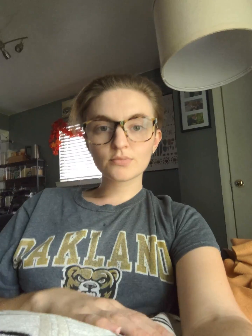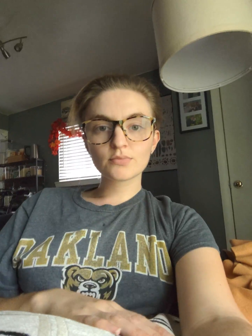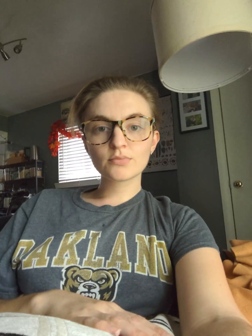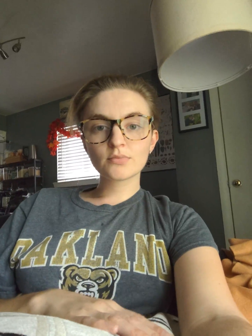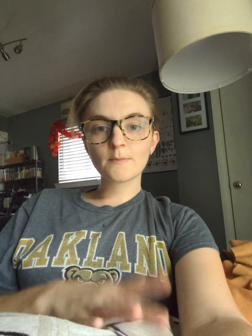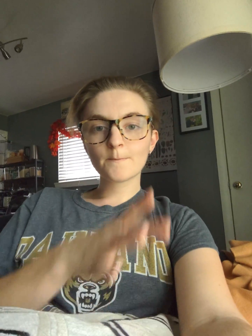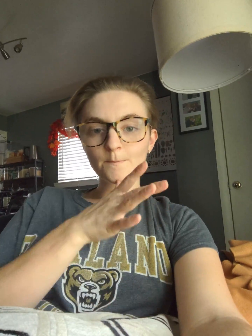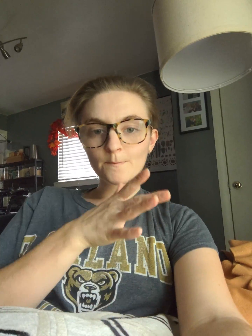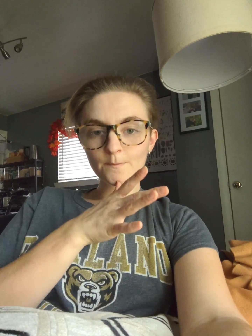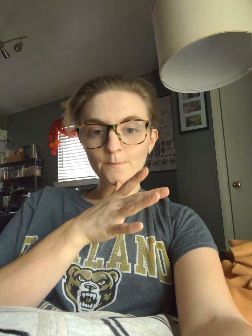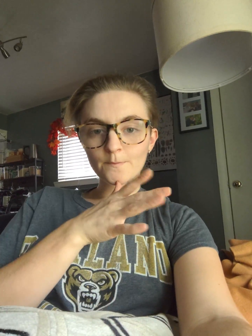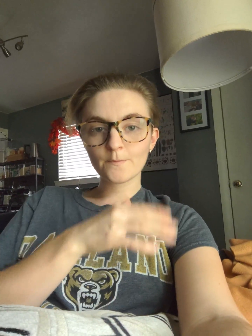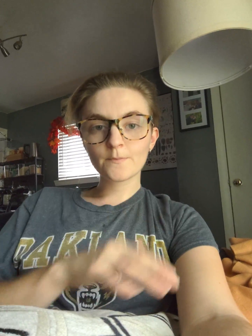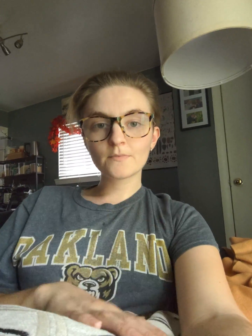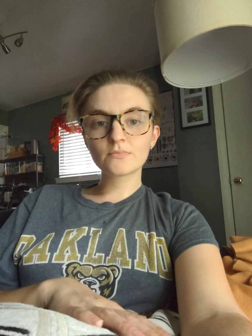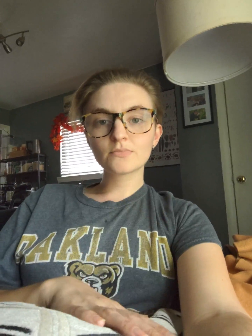mommy